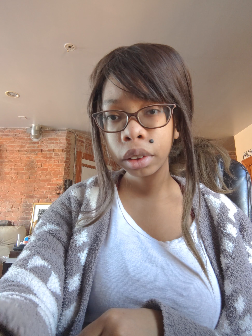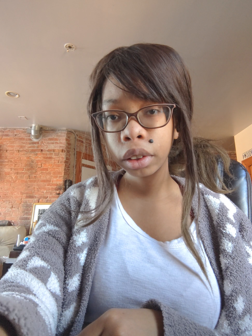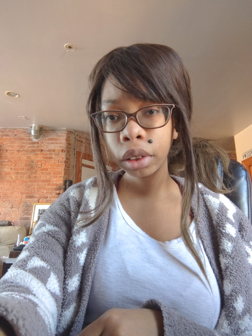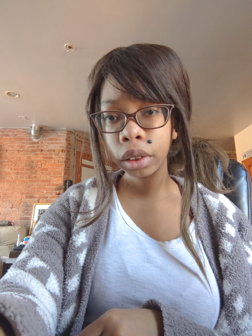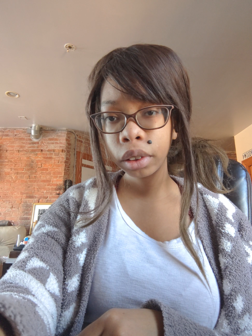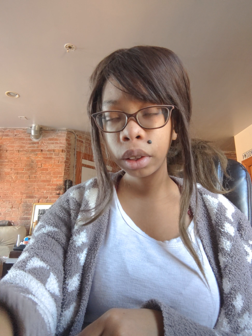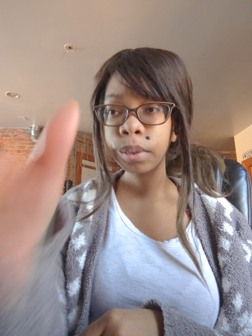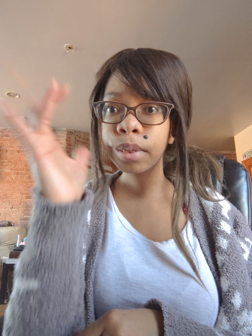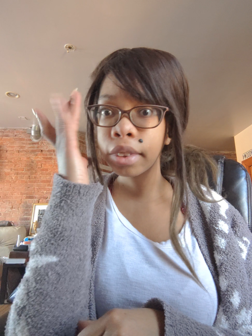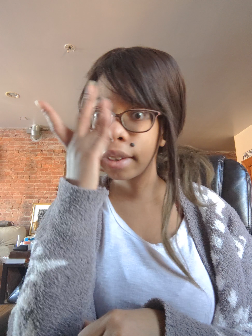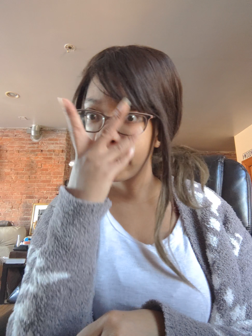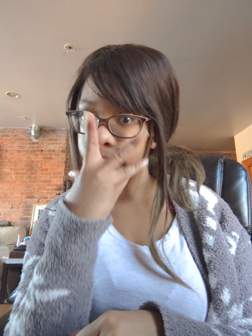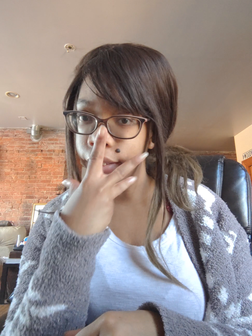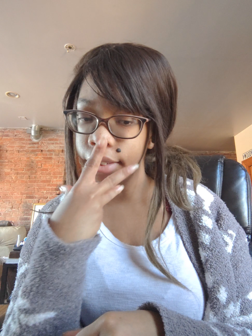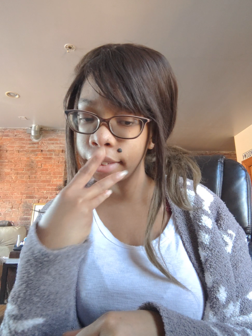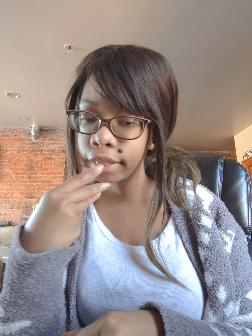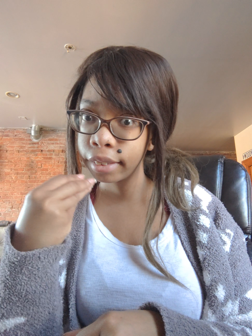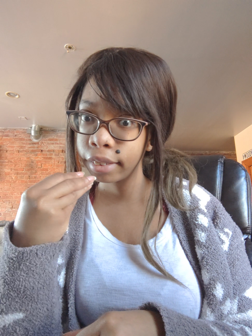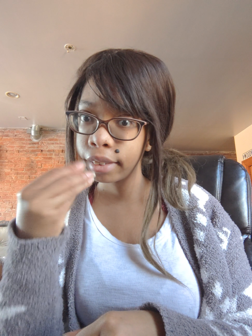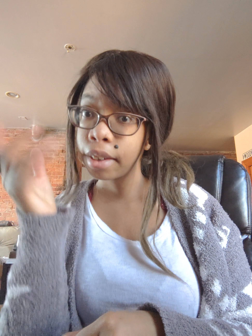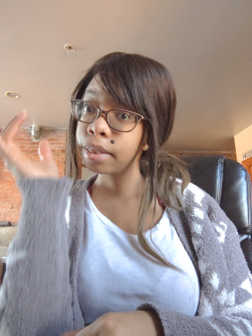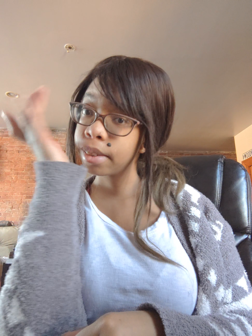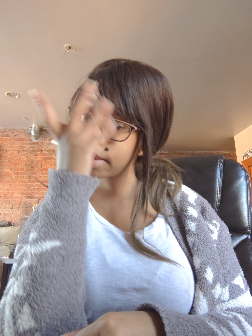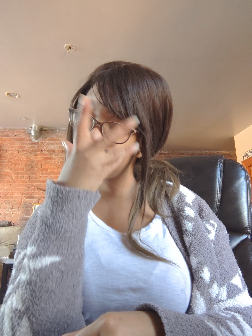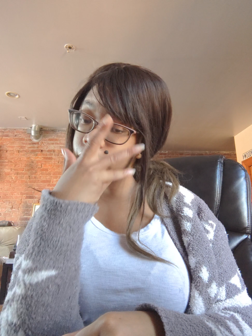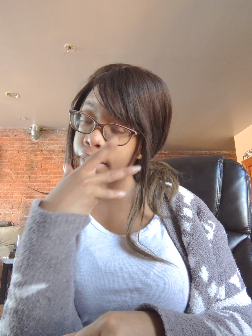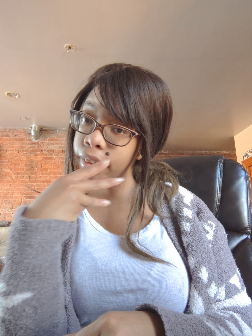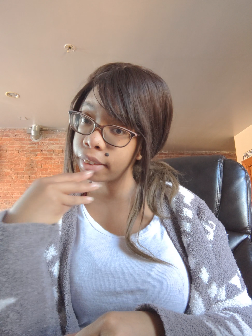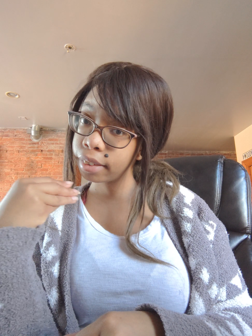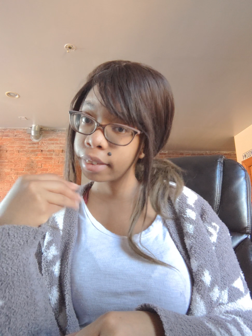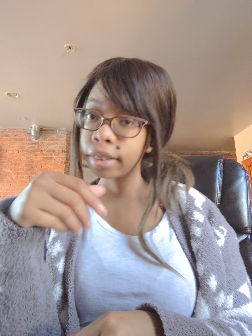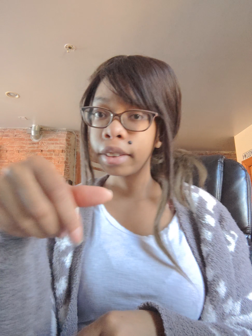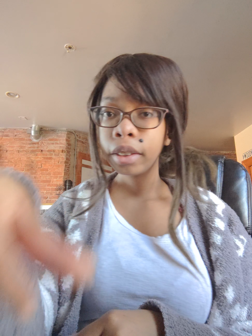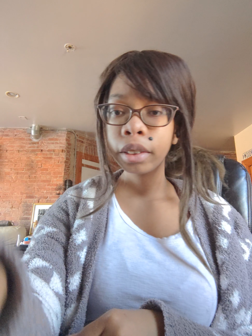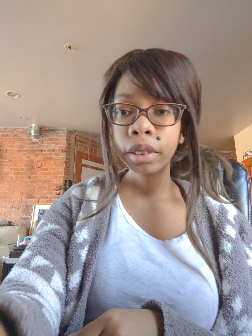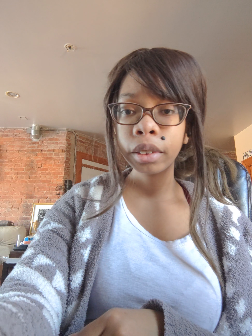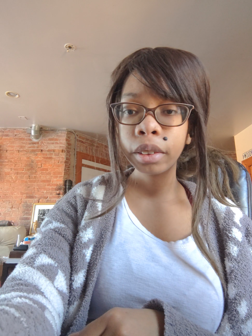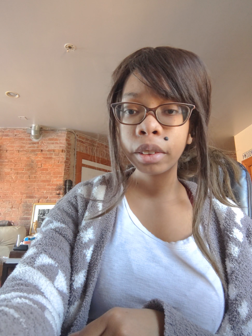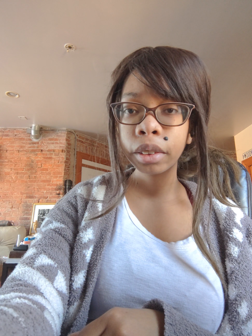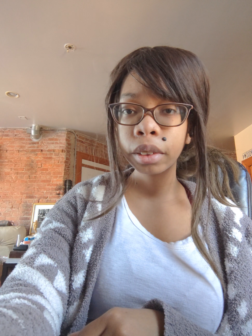pretty